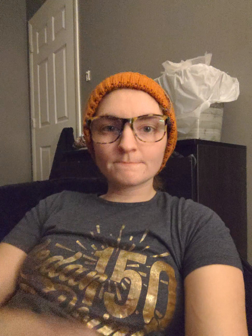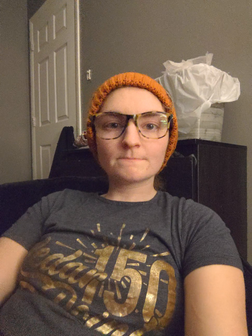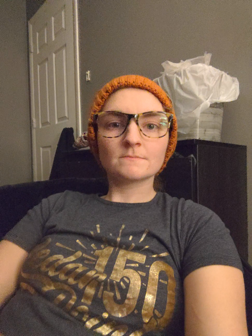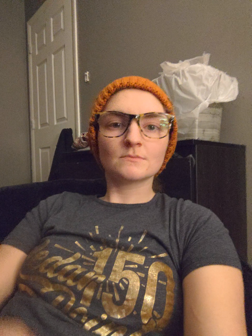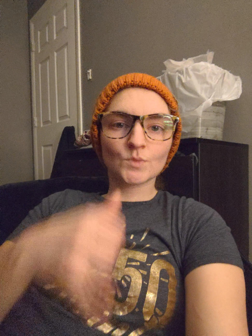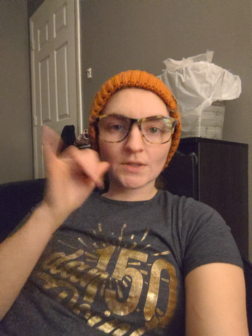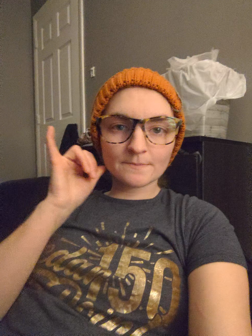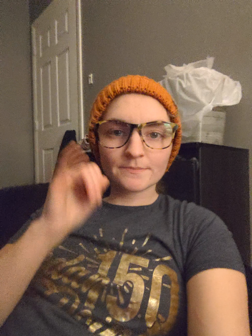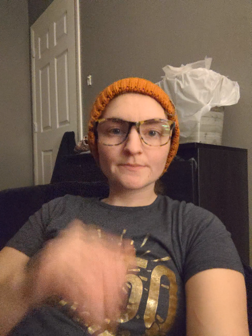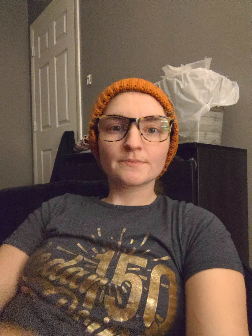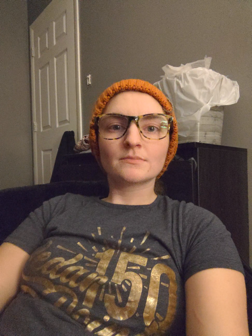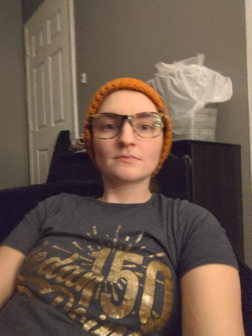yesterday